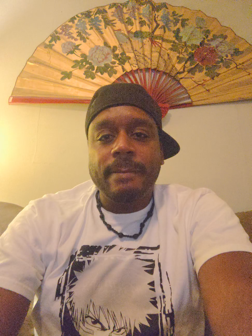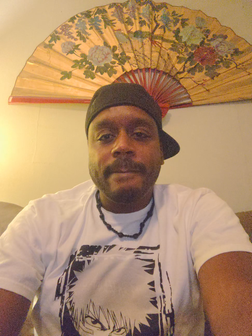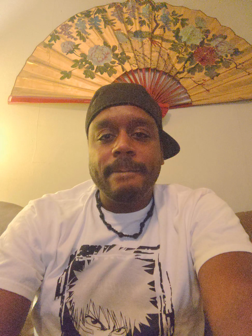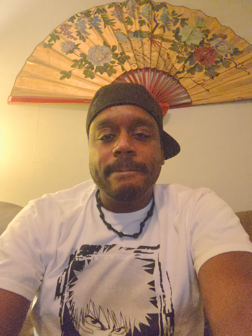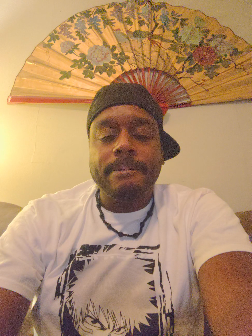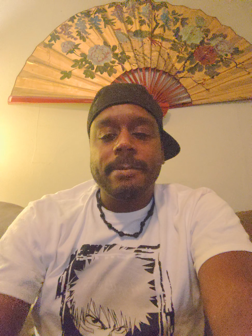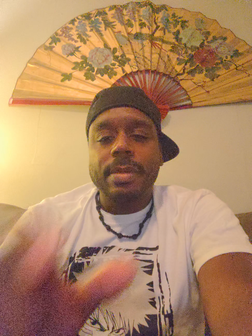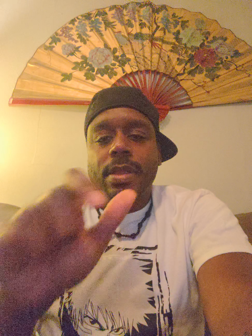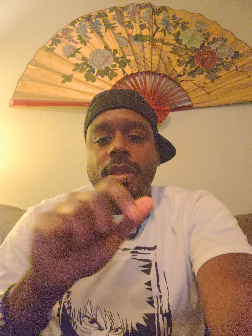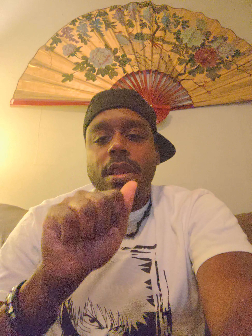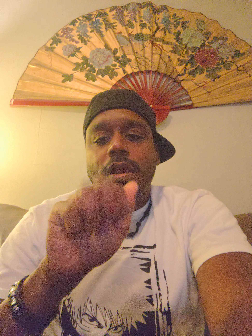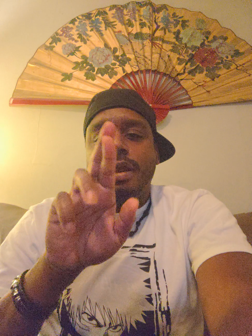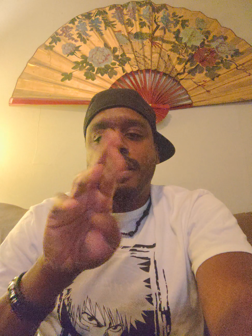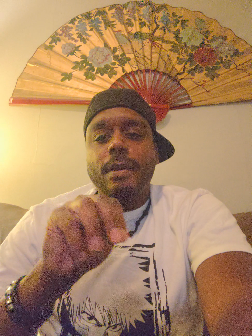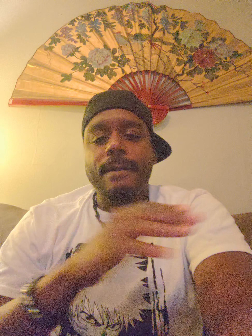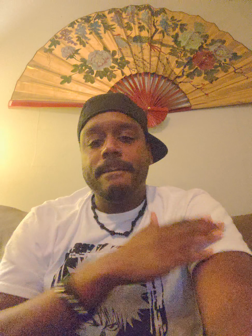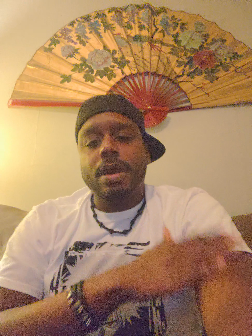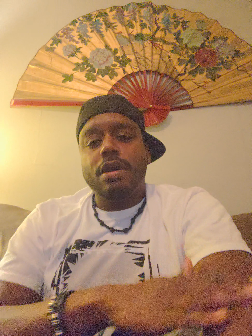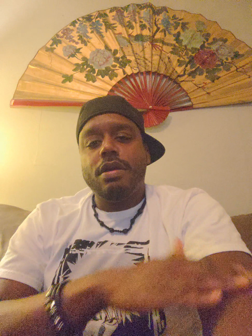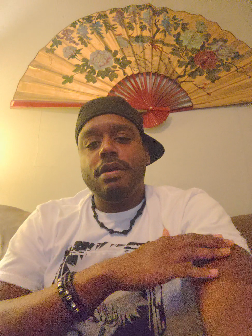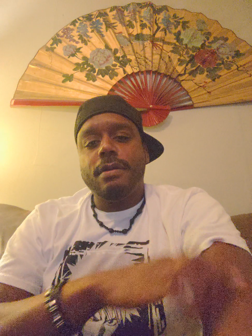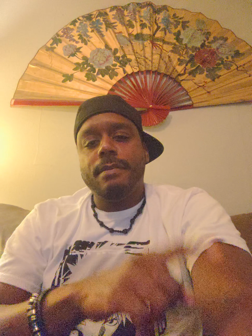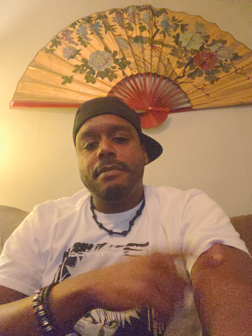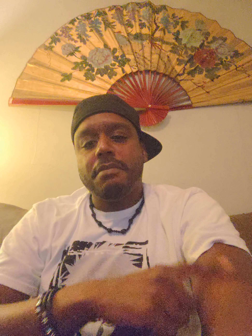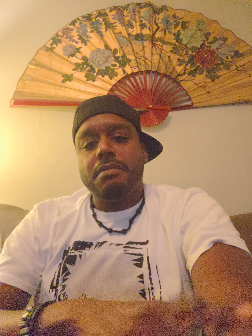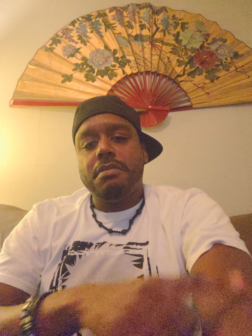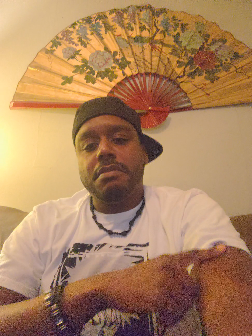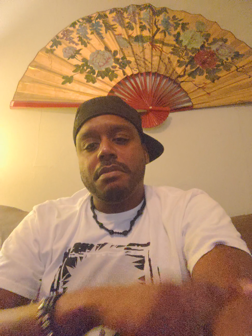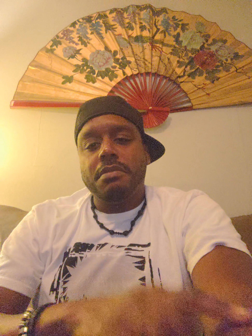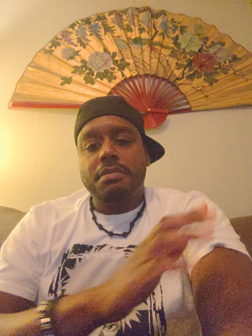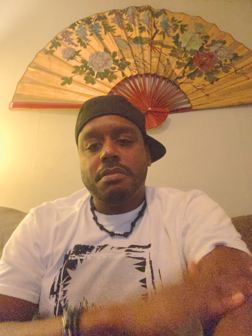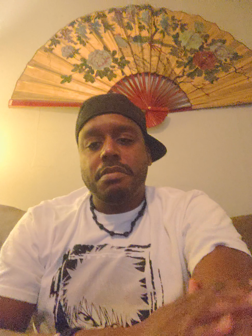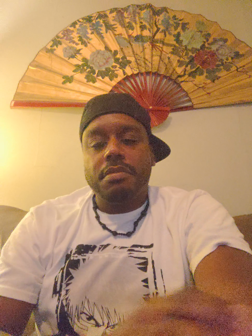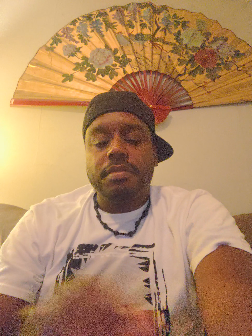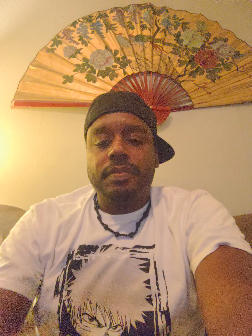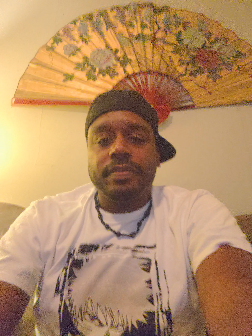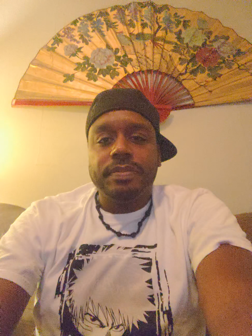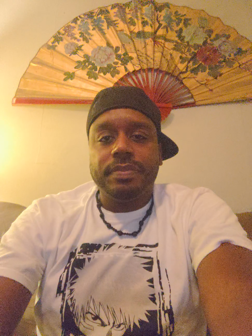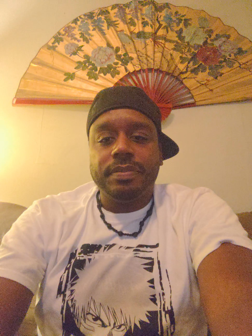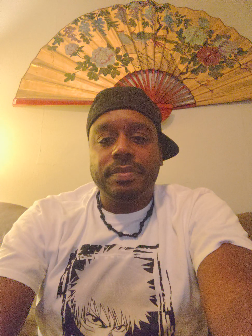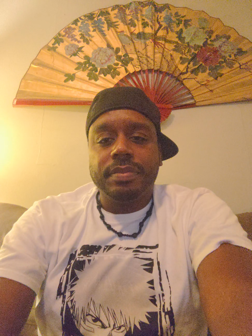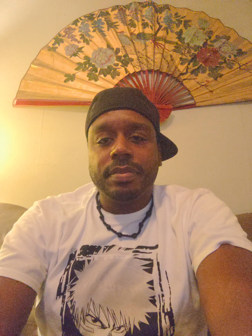arm